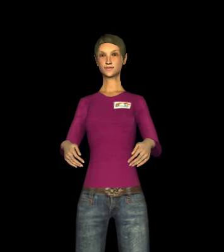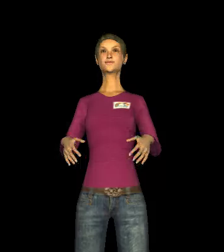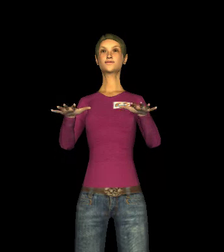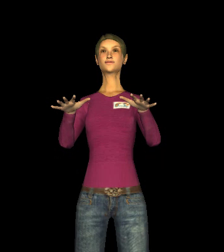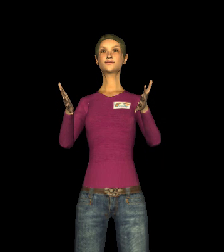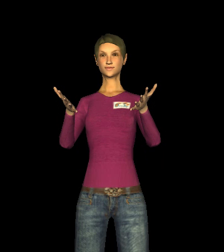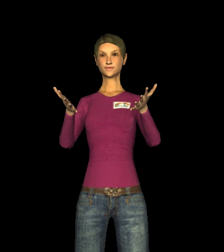كيف